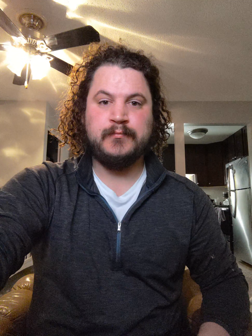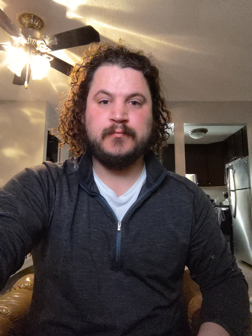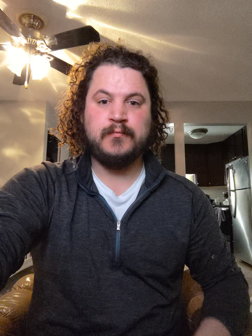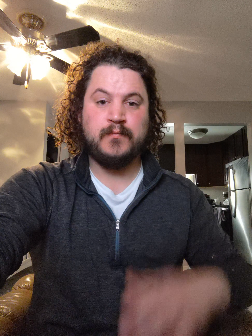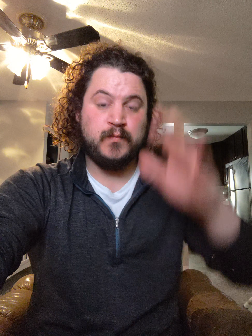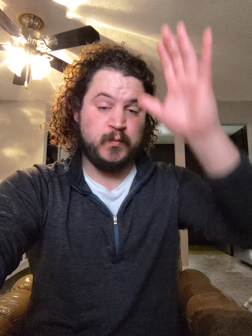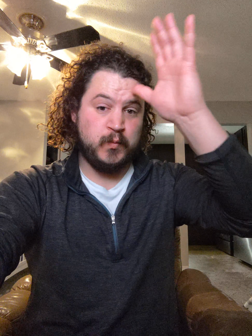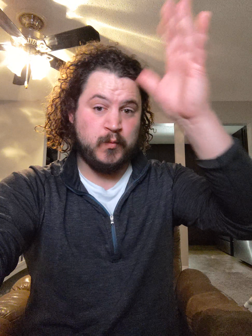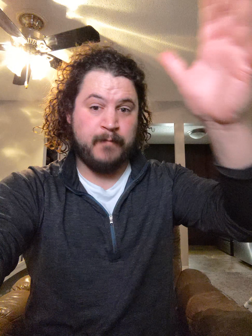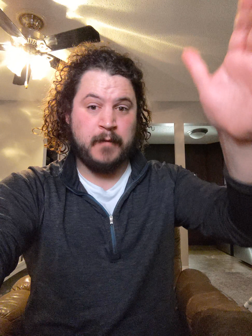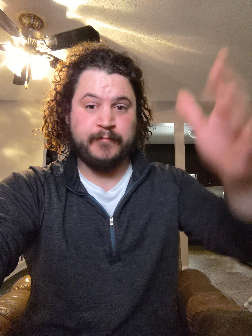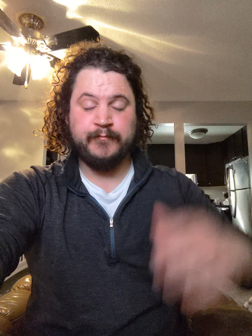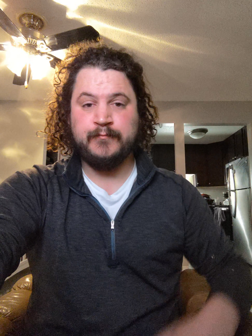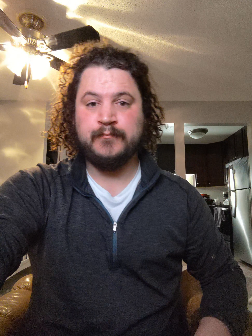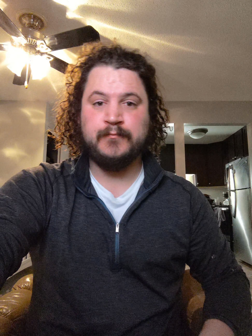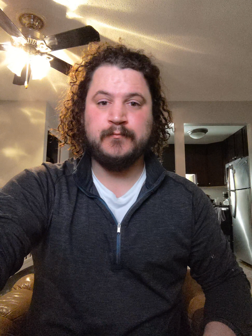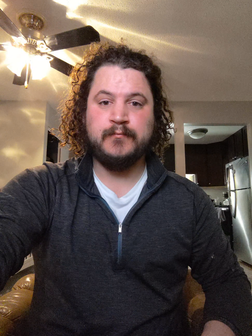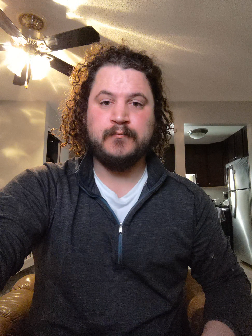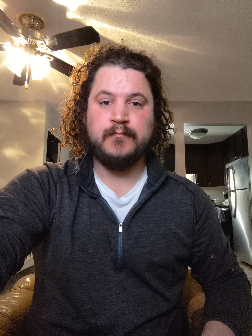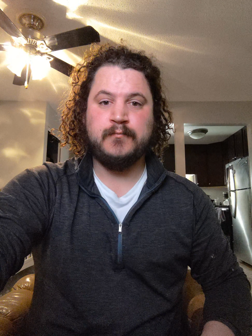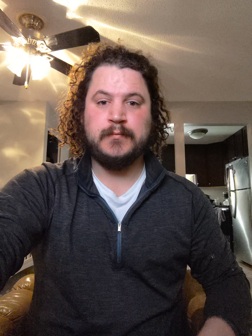grandpa